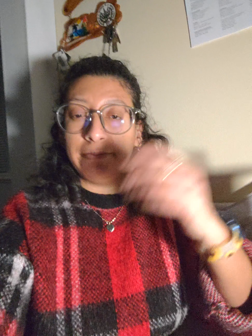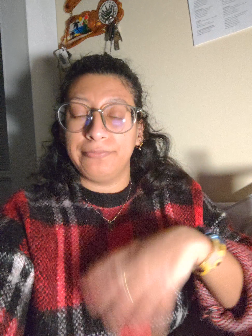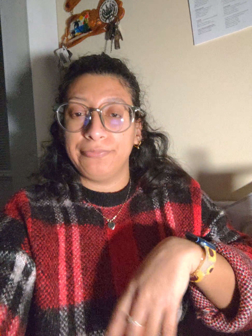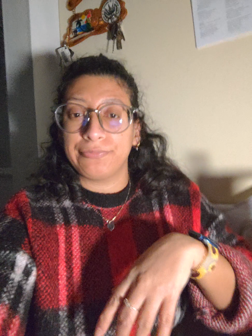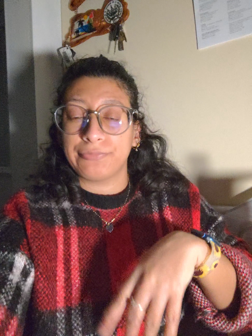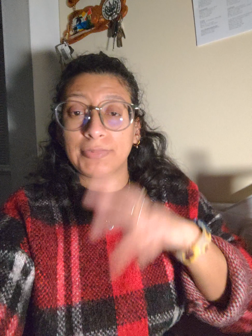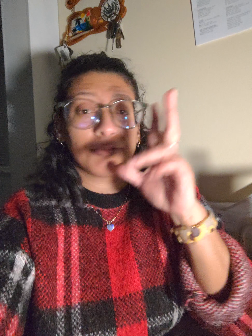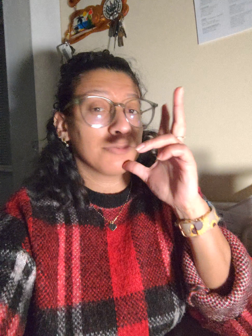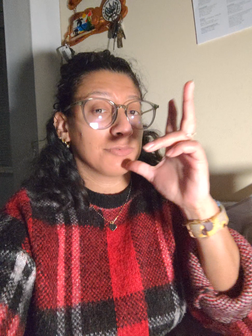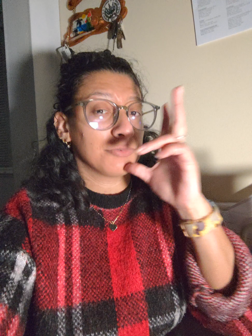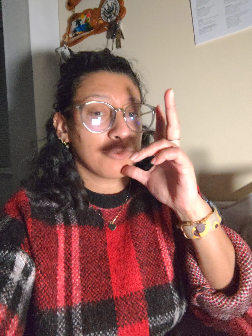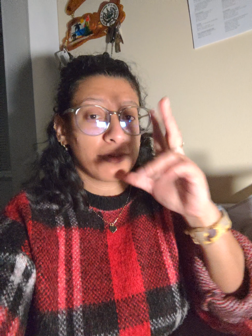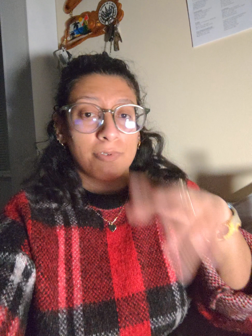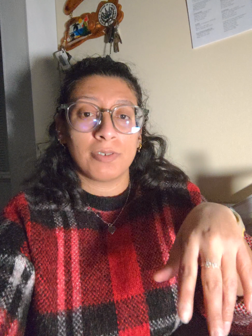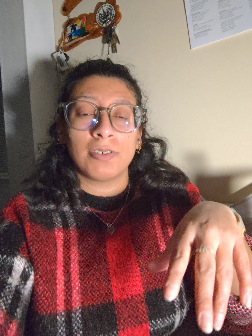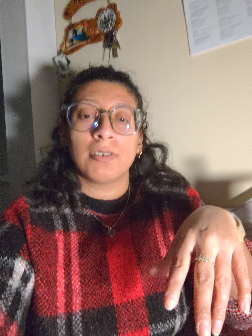hen